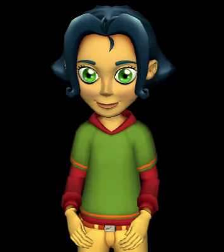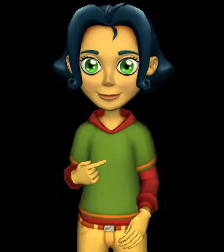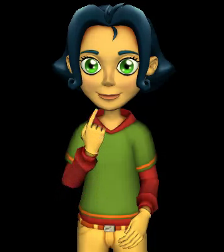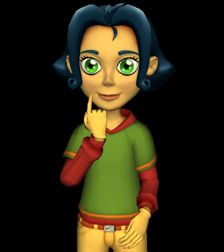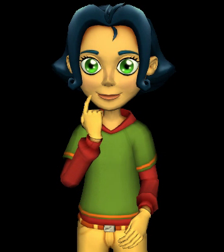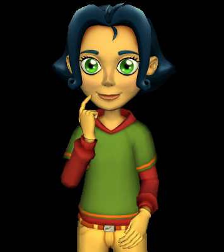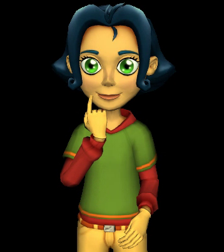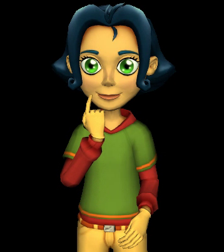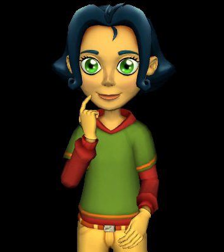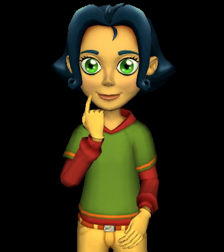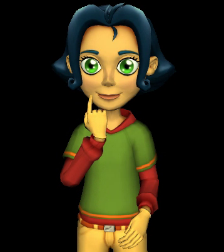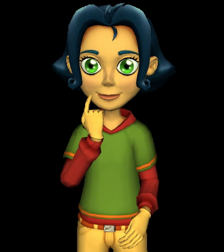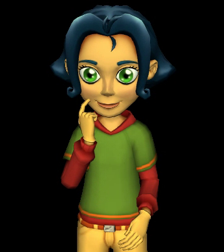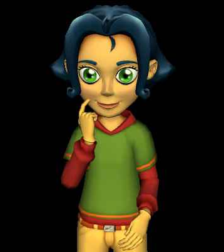سكر